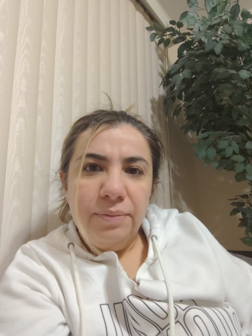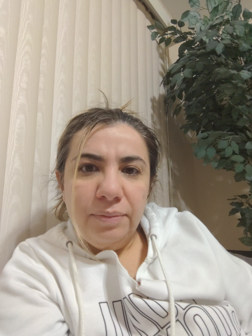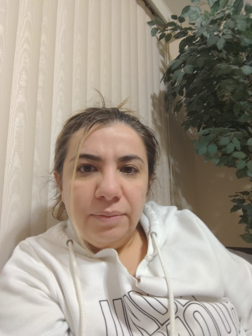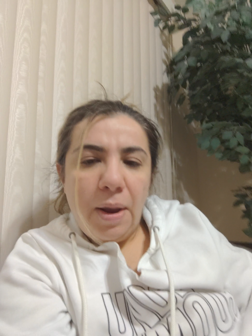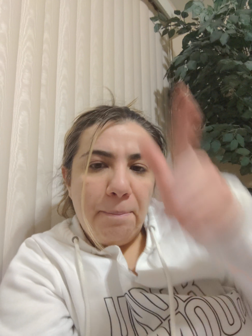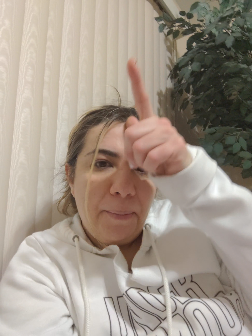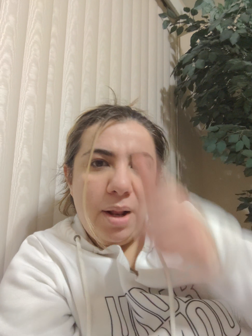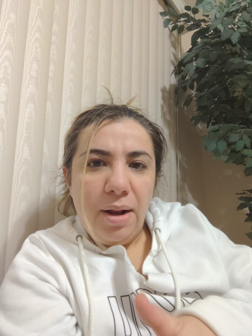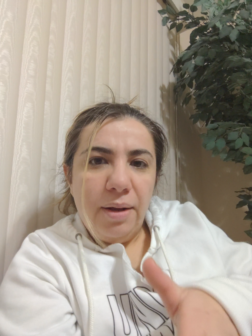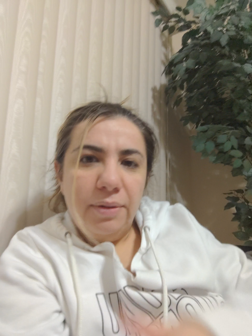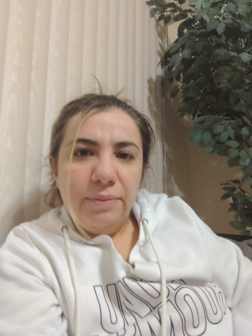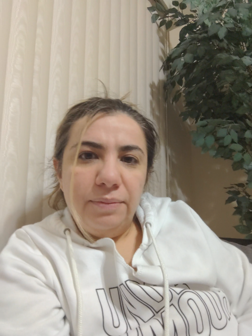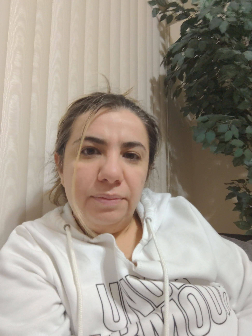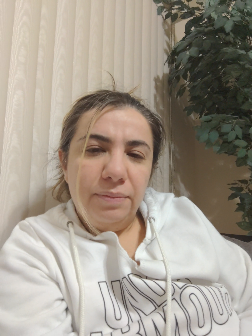brother